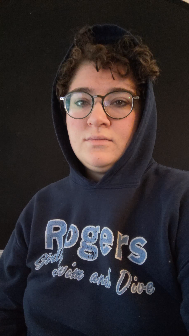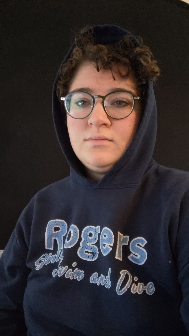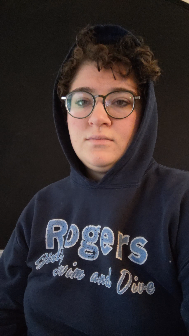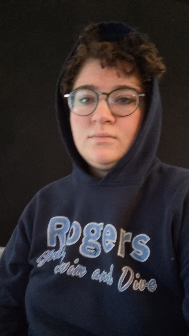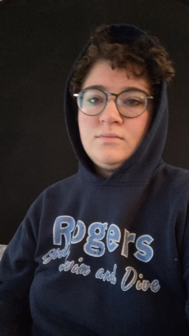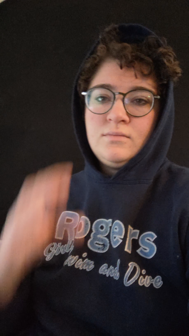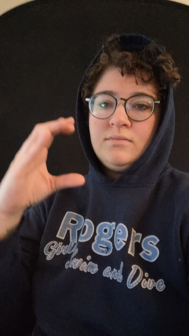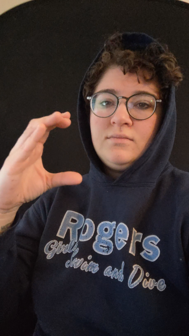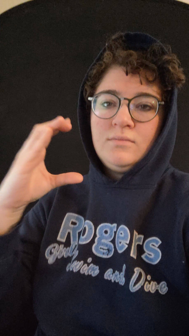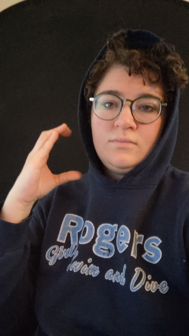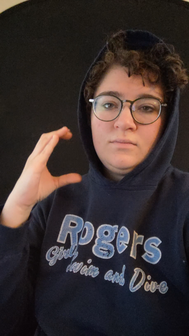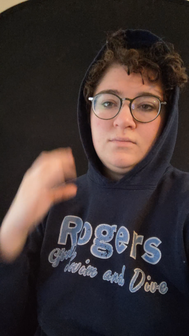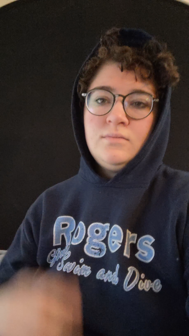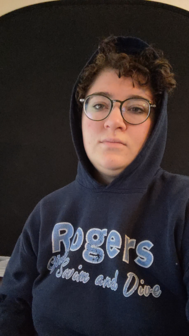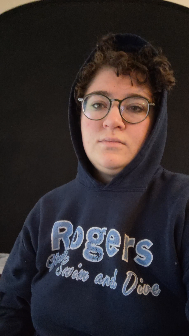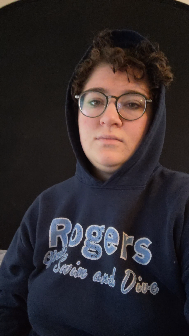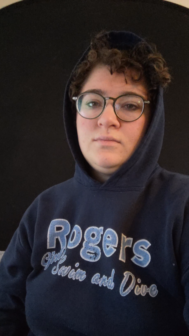bus